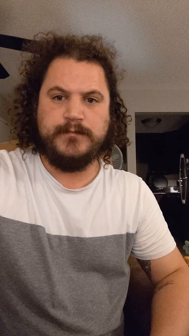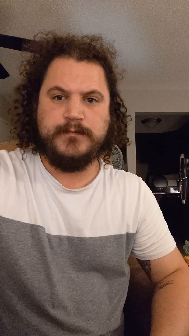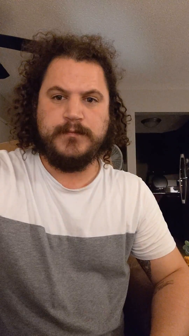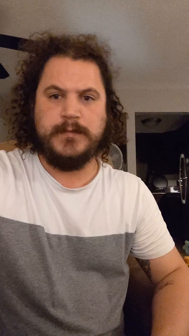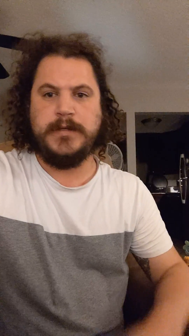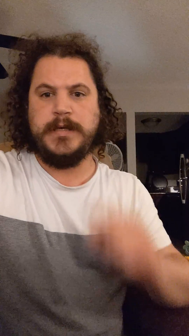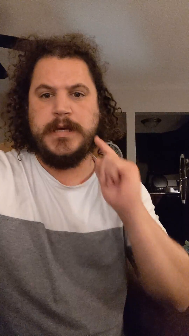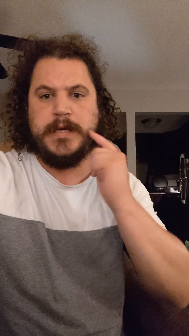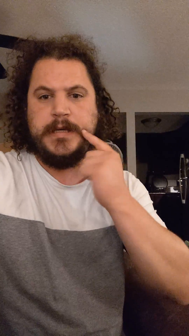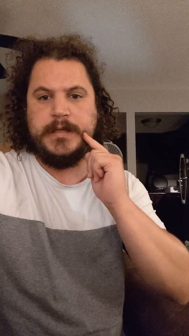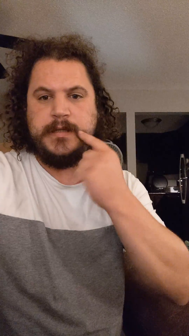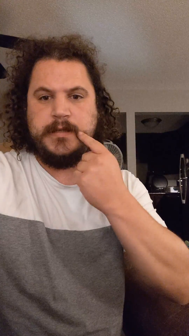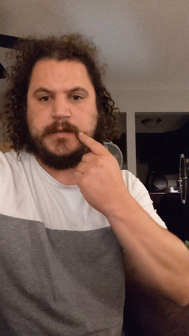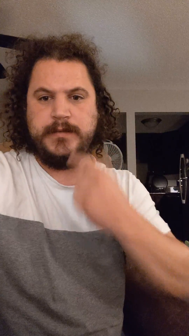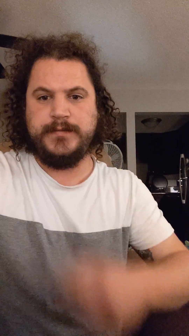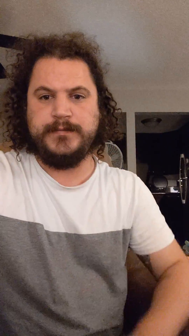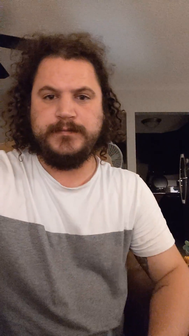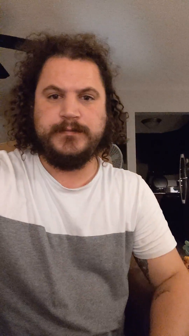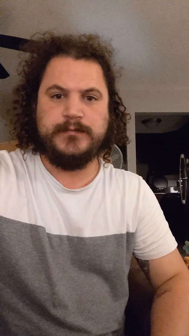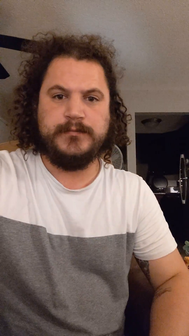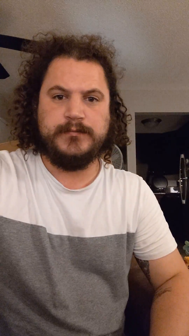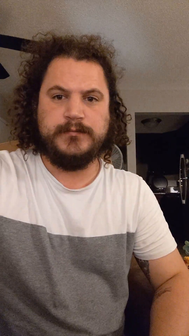candy